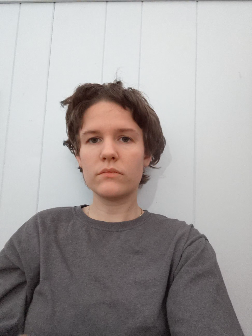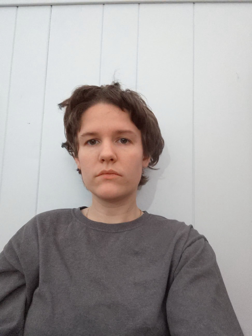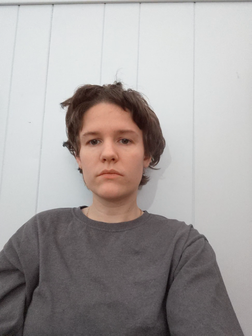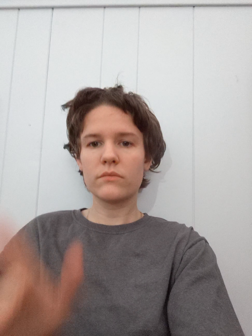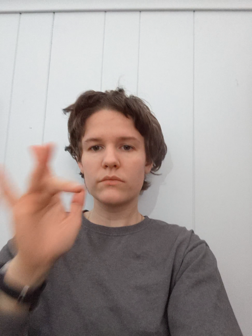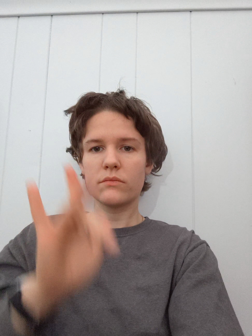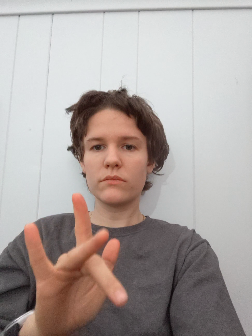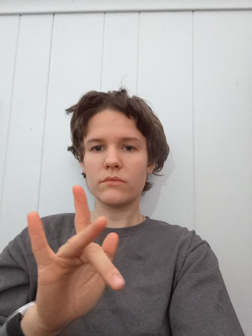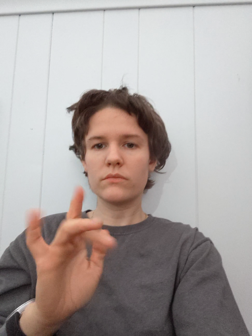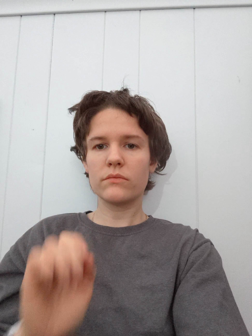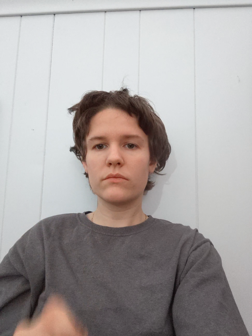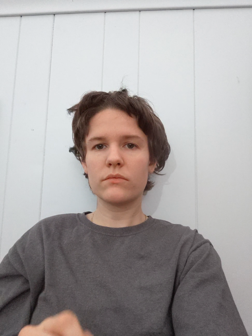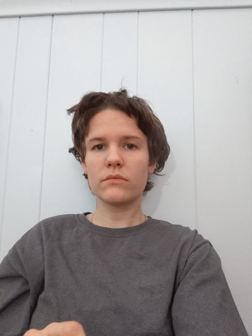touch